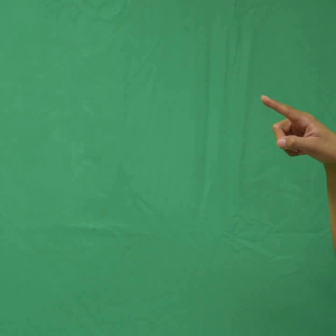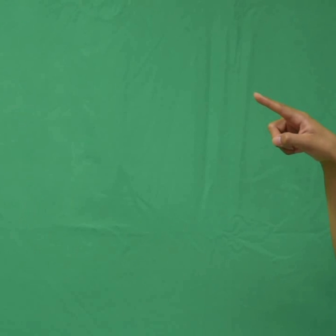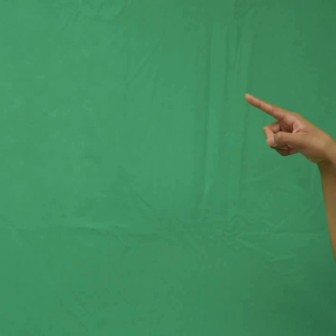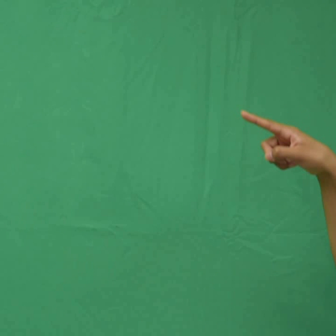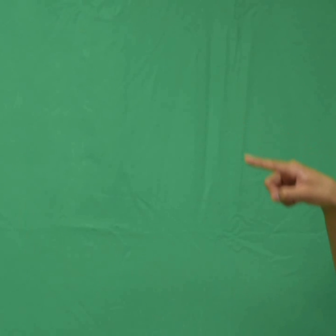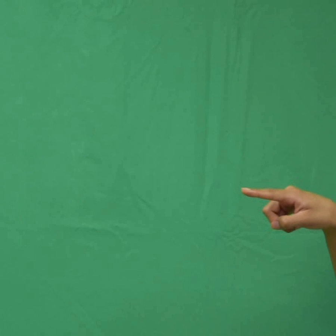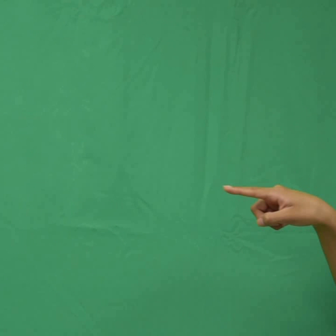Z